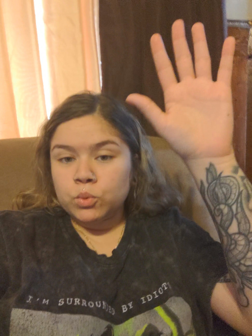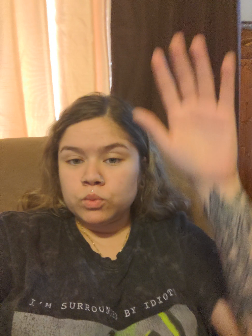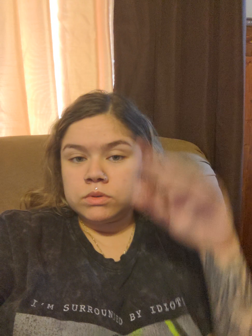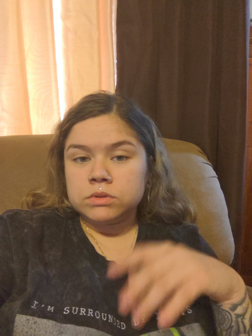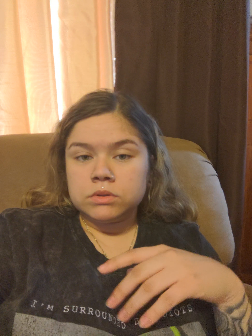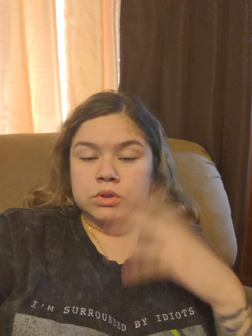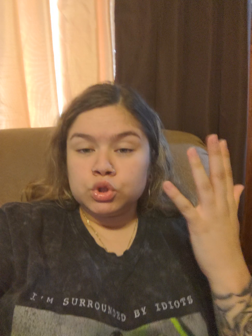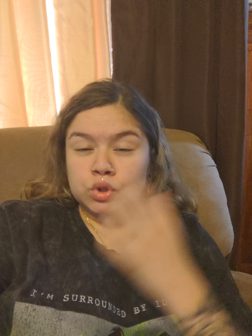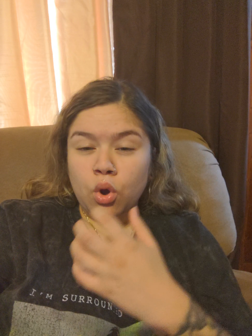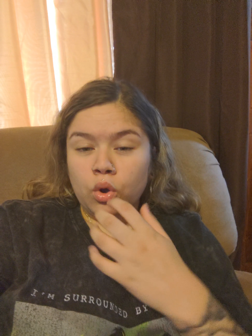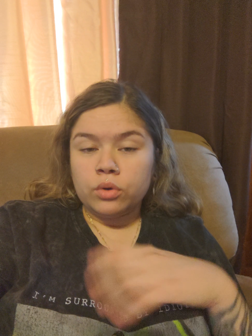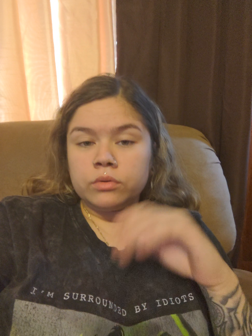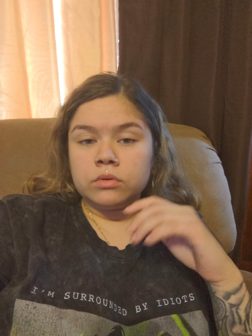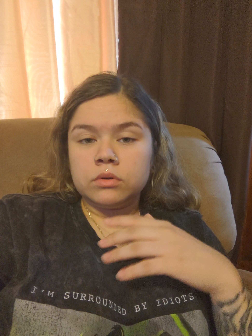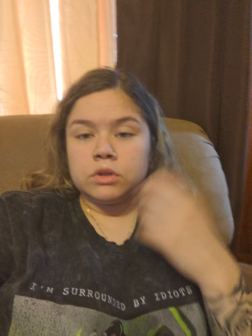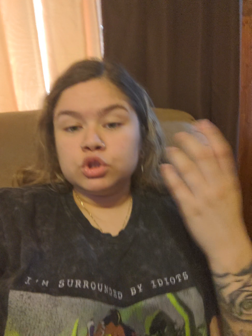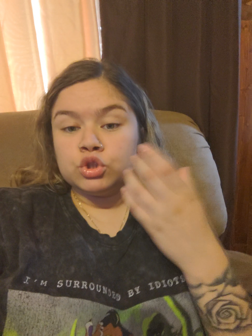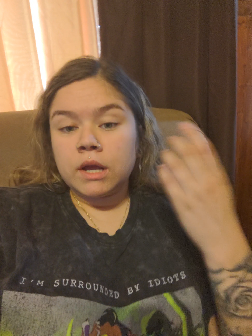dark